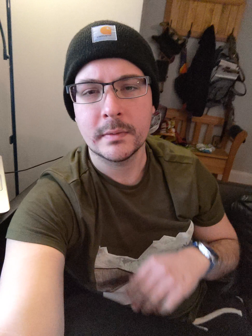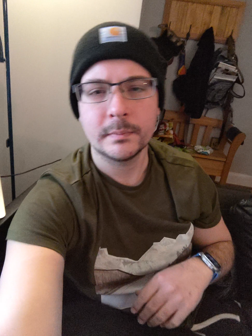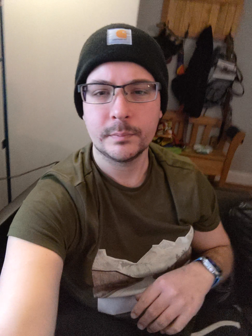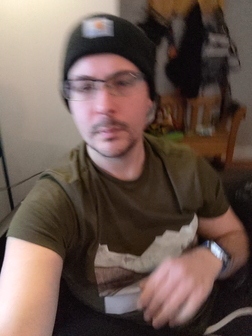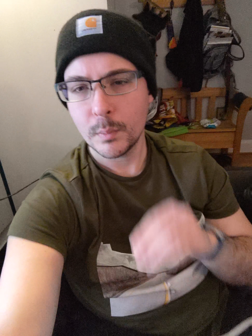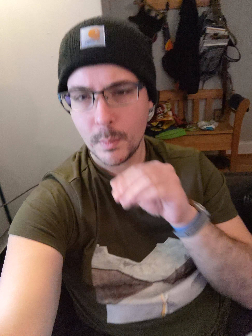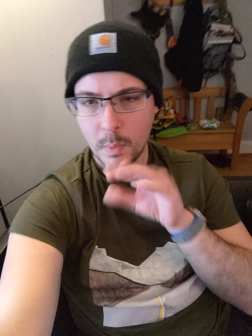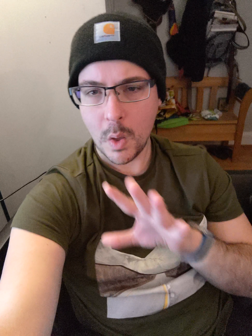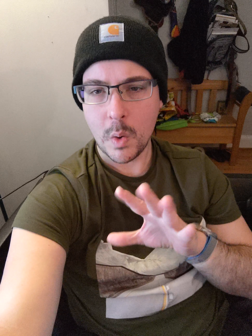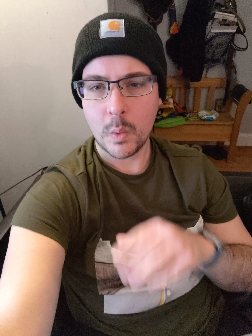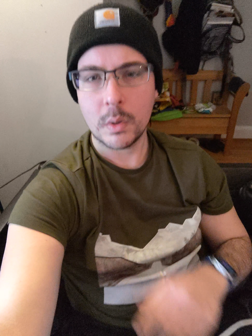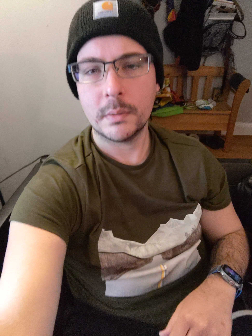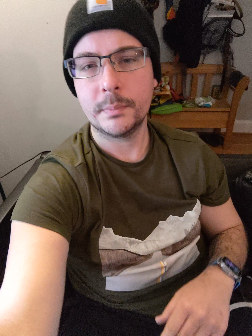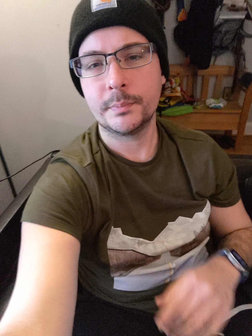blow